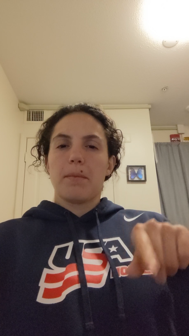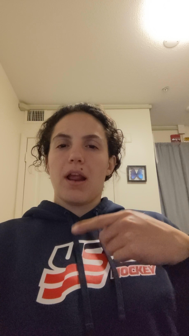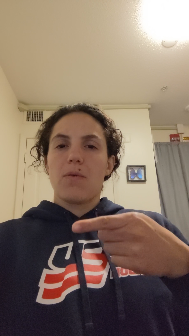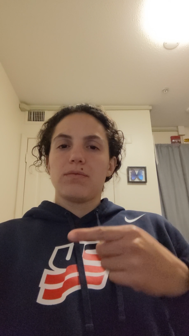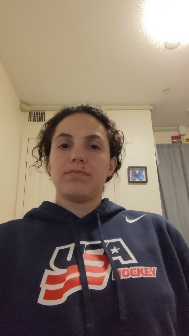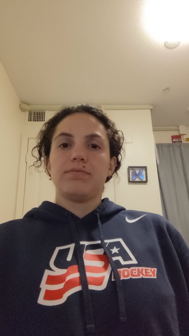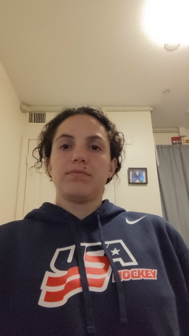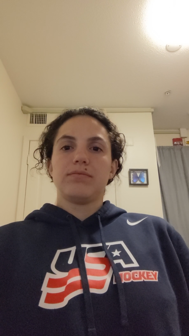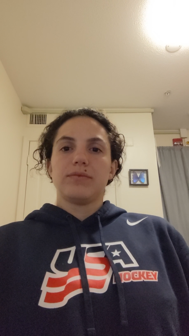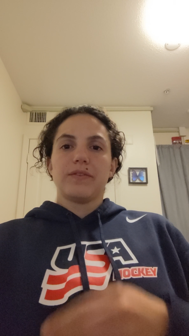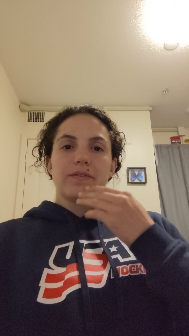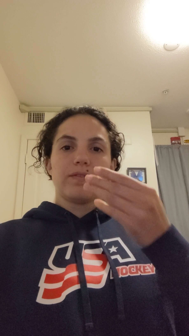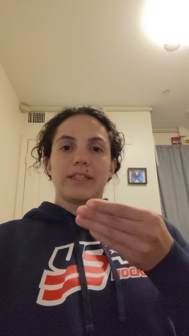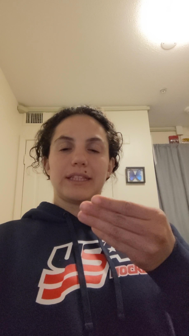feed